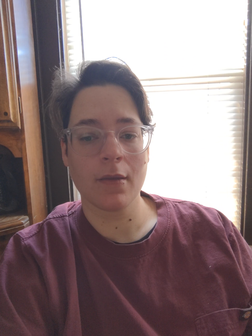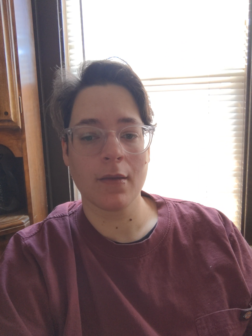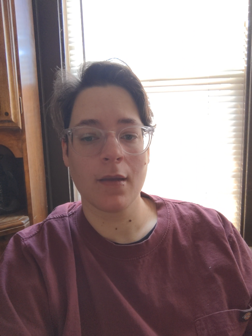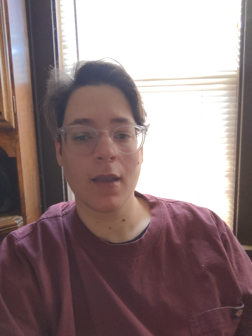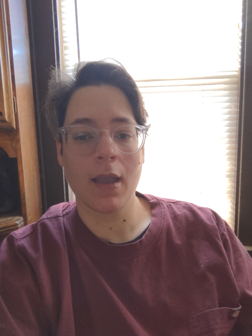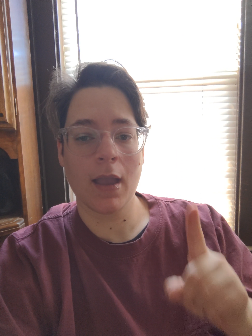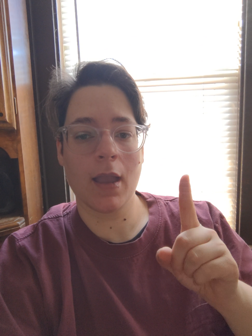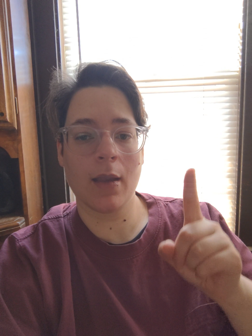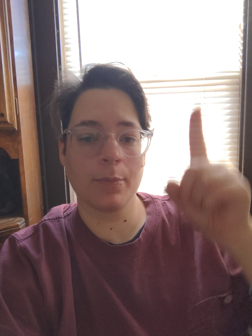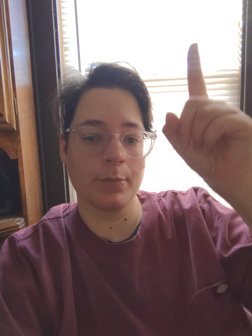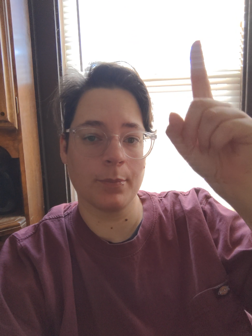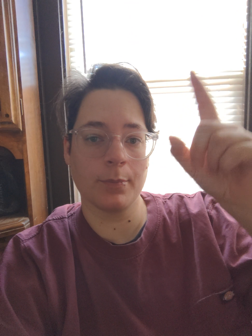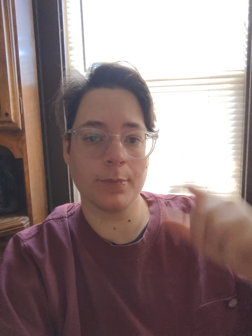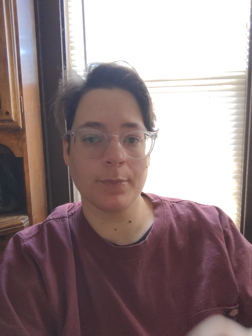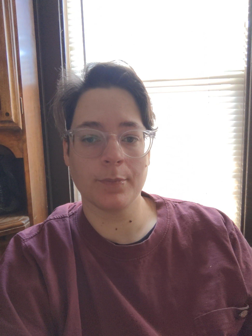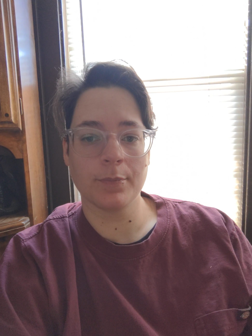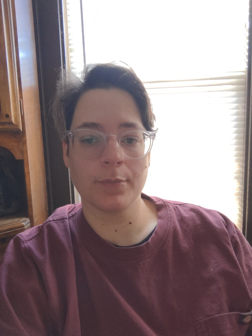up